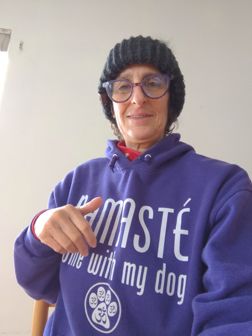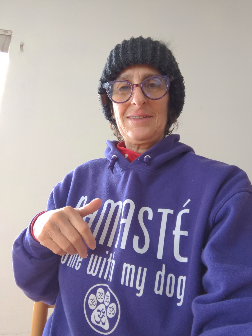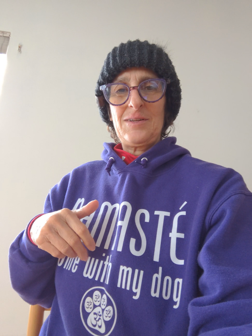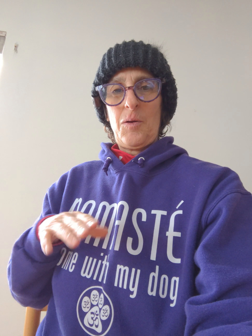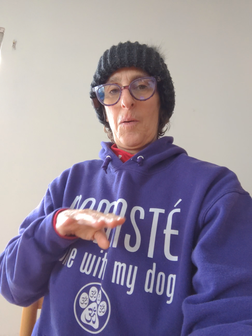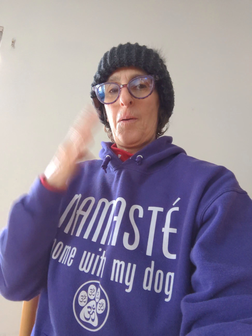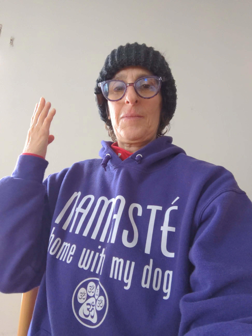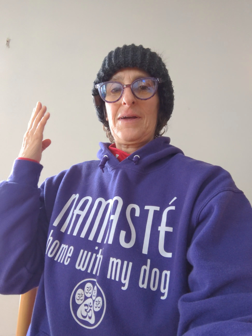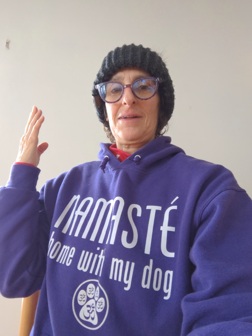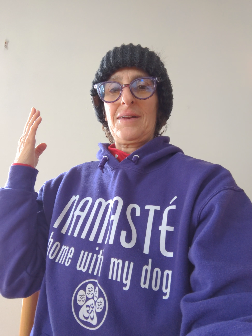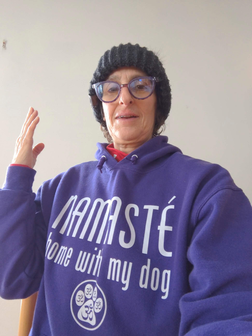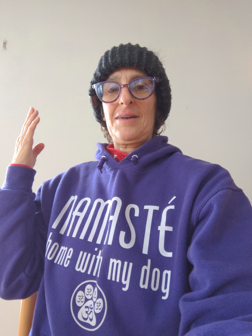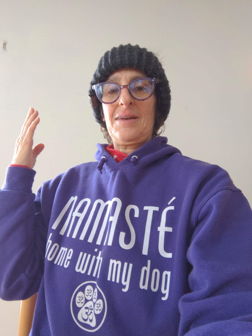open